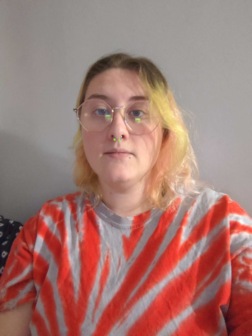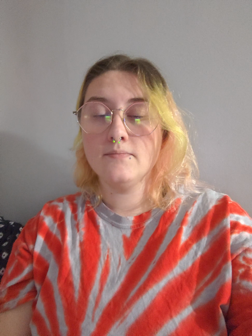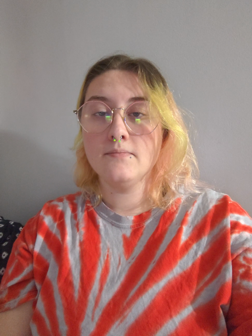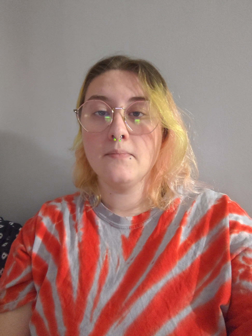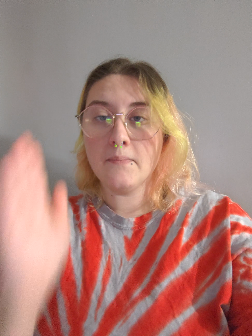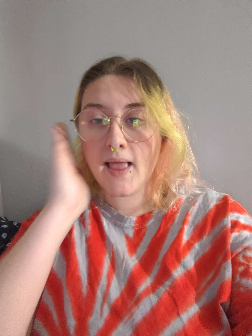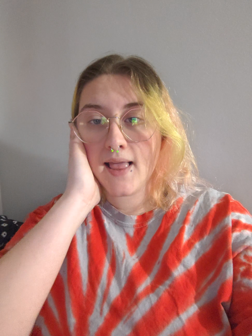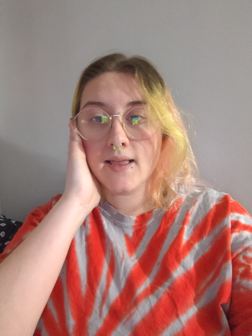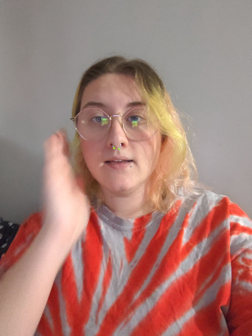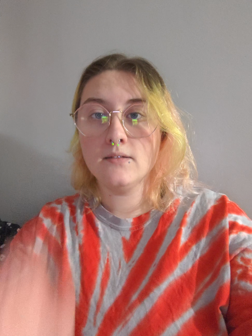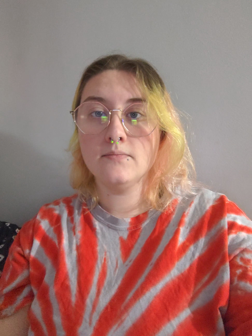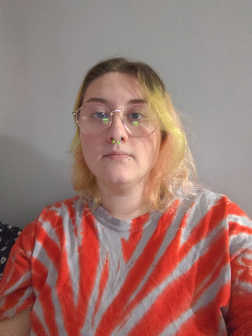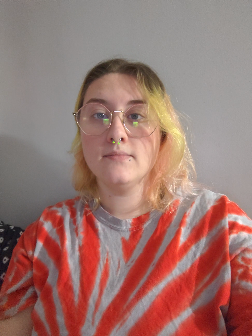bed